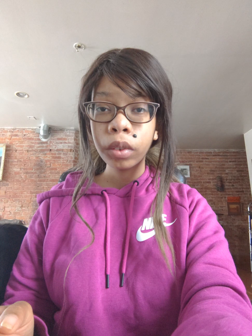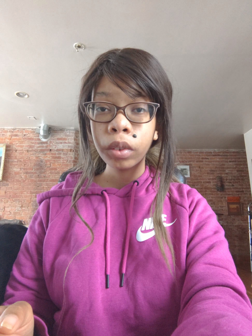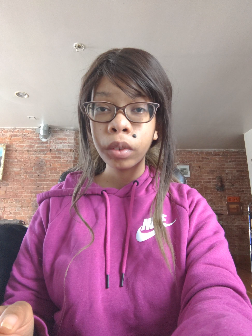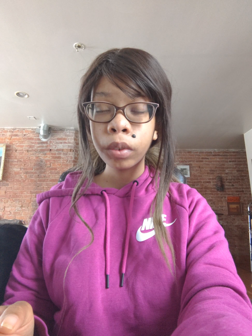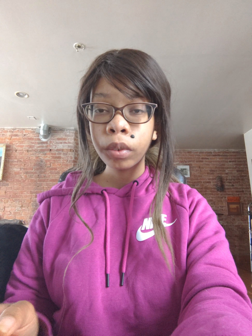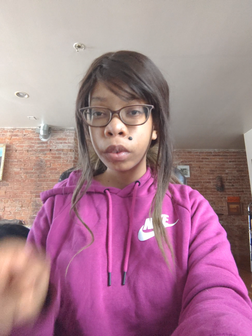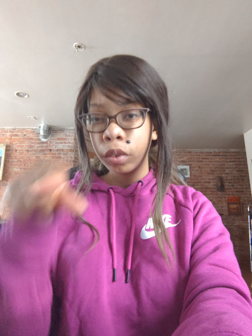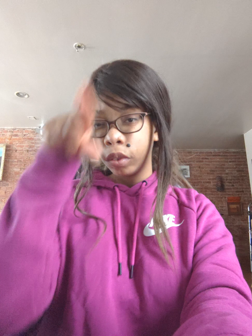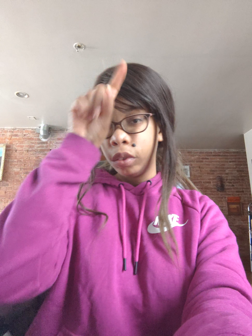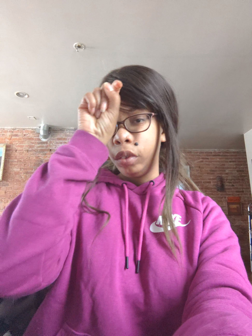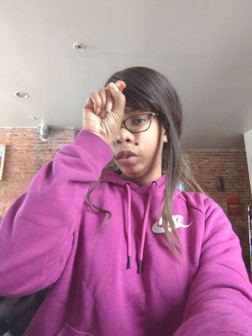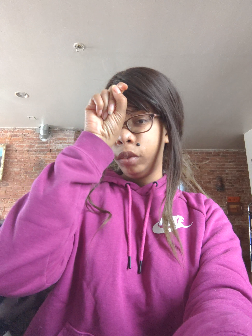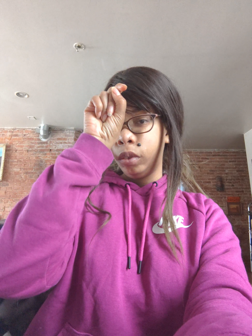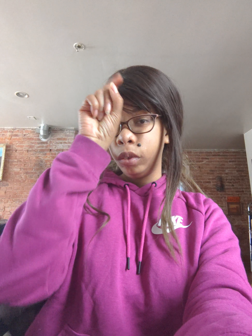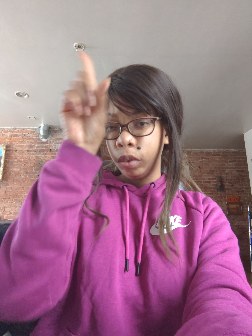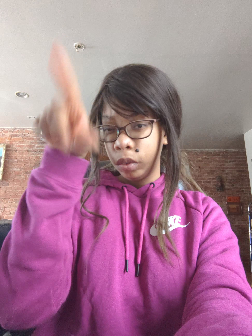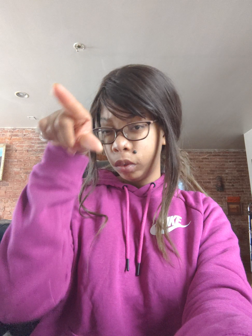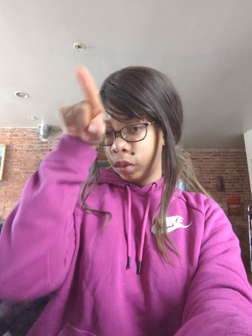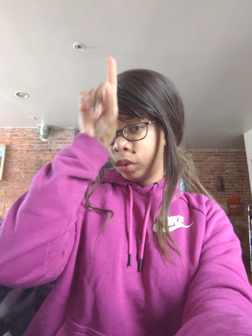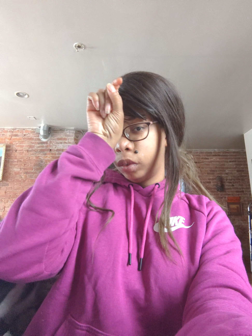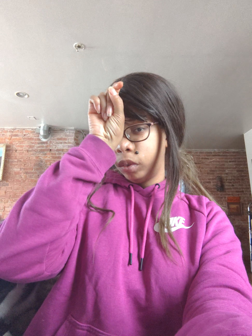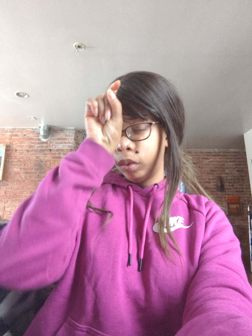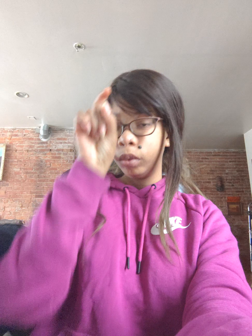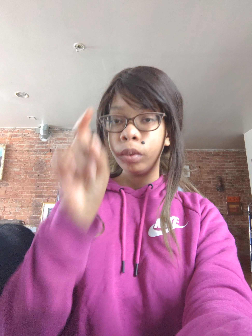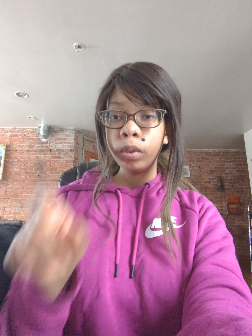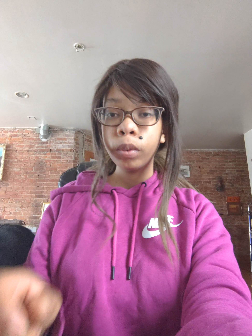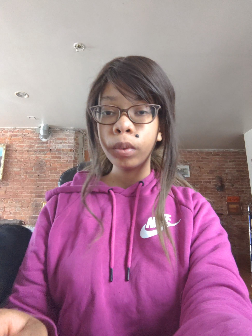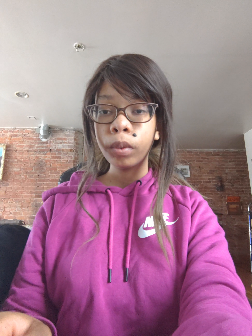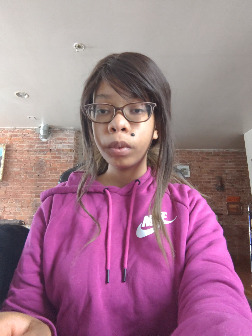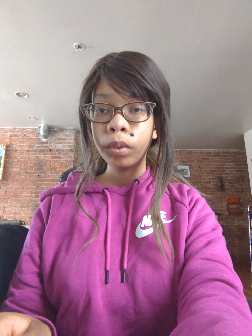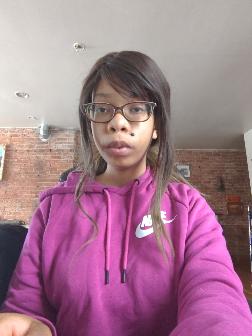puzzle